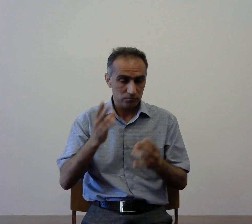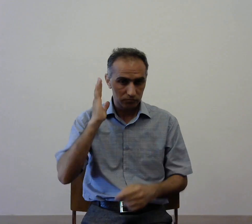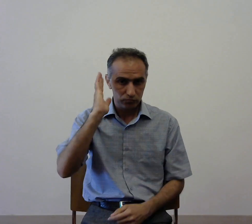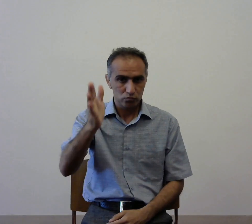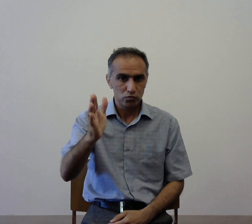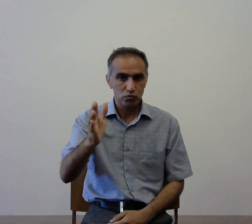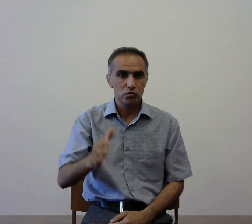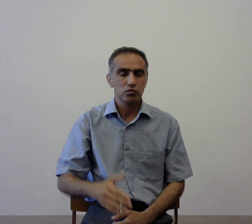olacaq